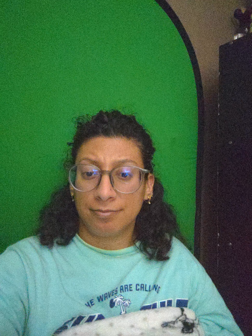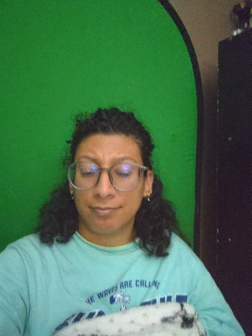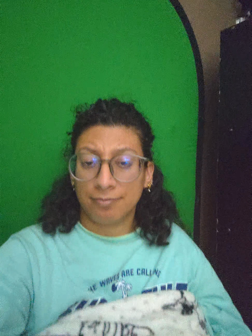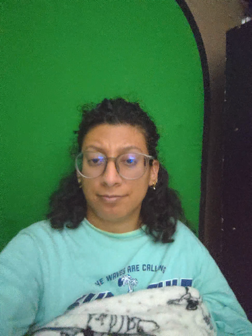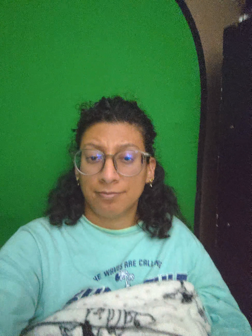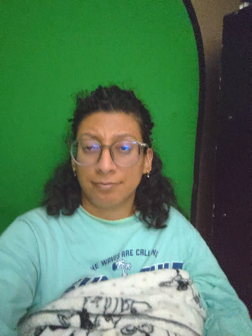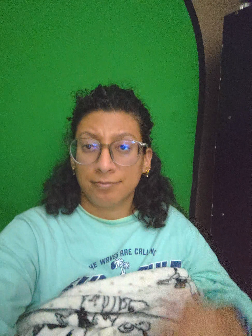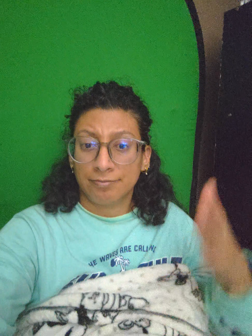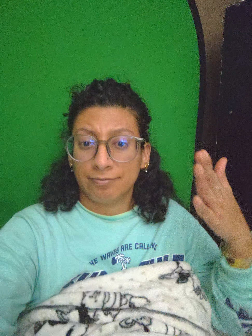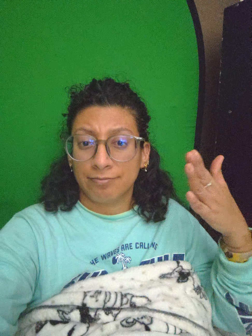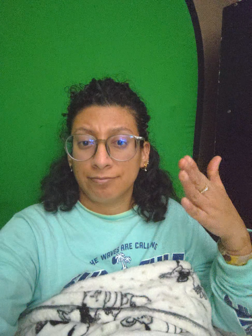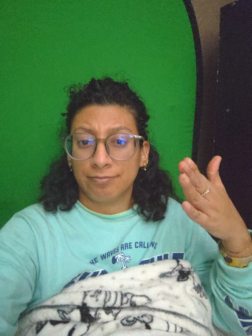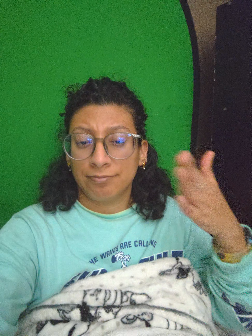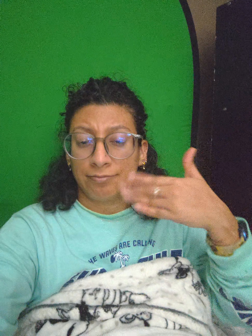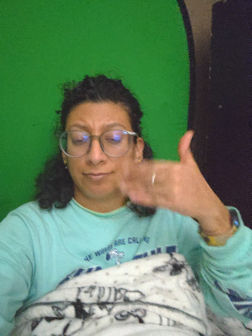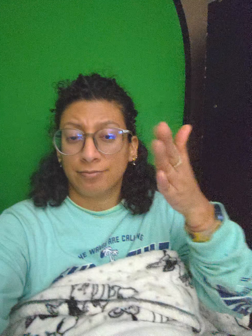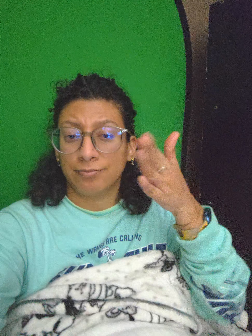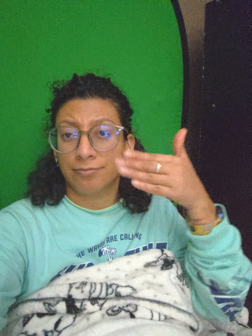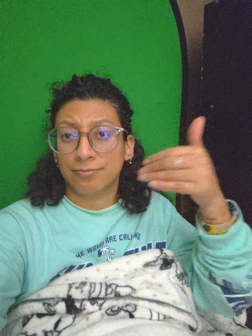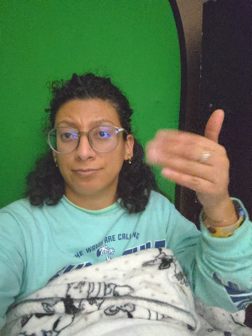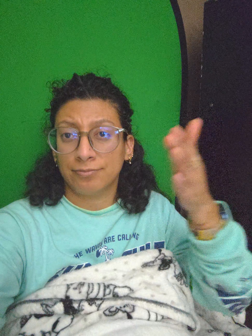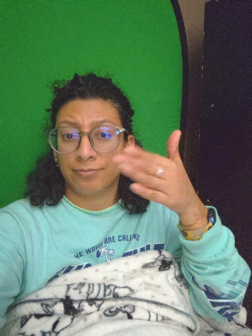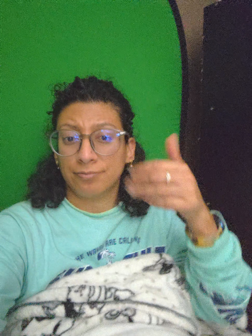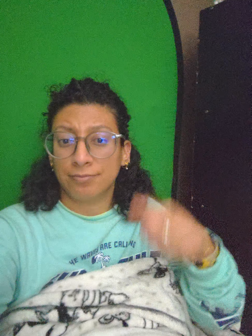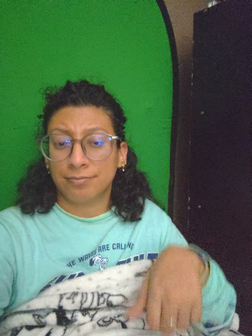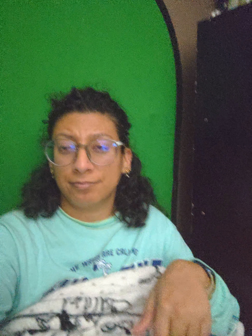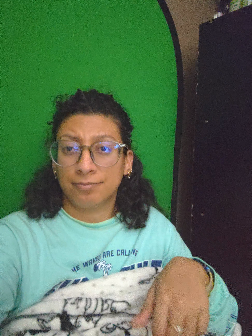flag